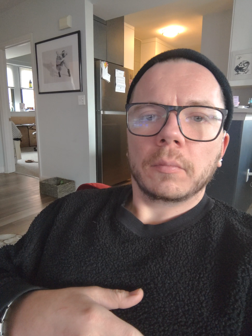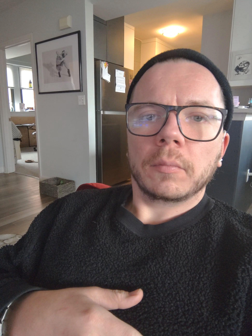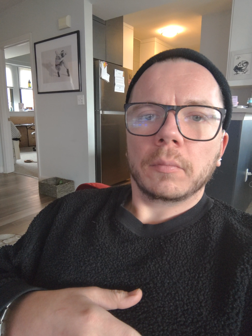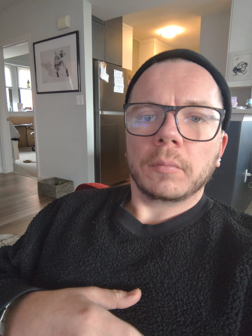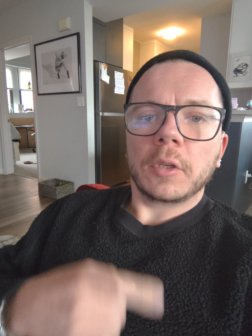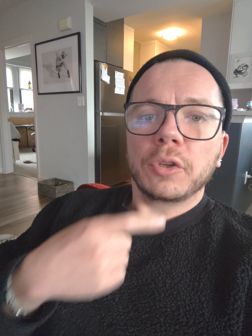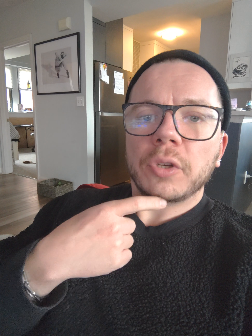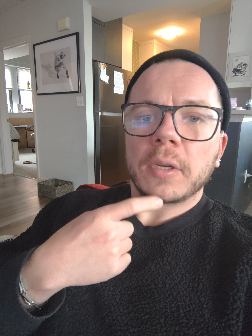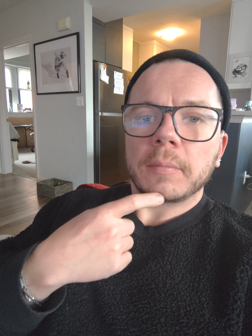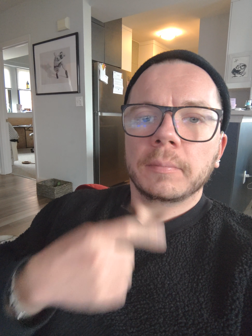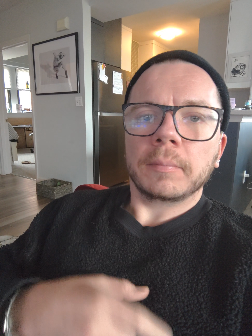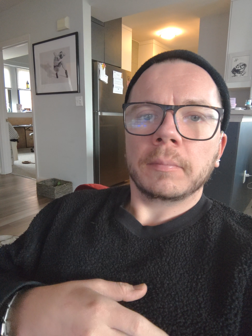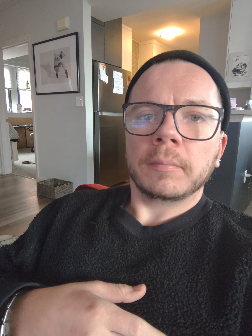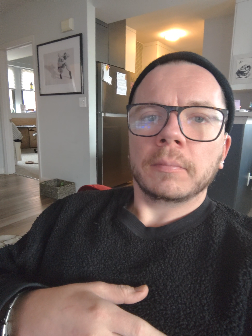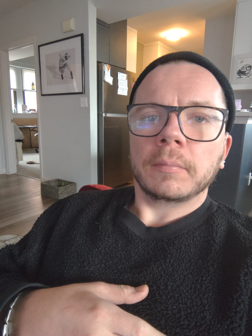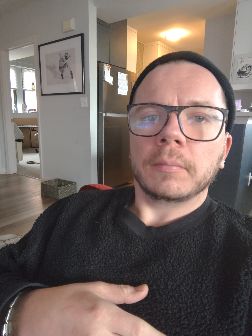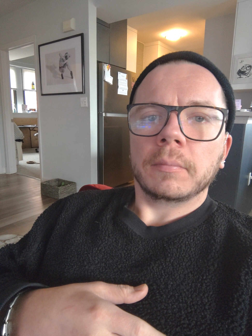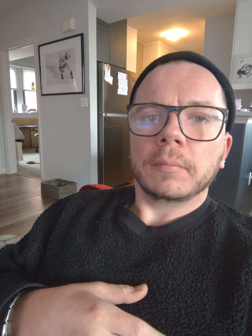chin